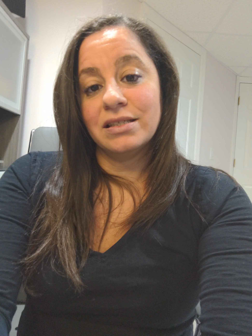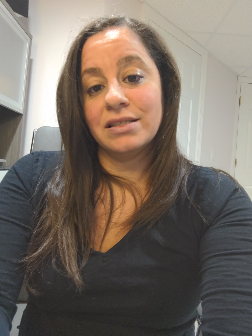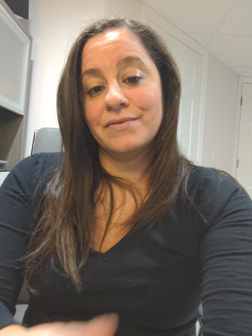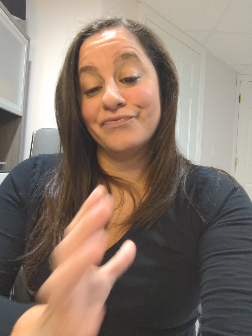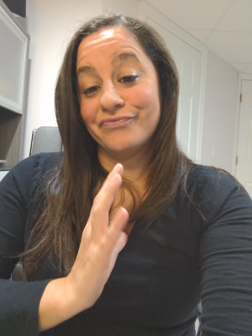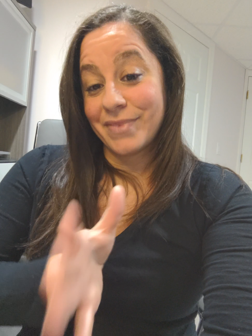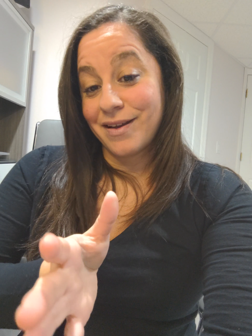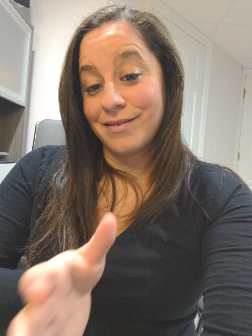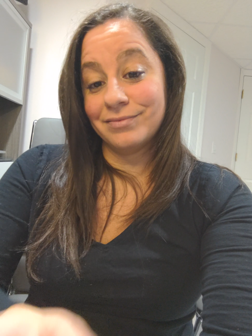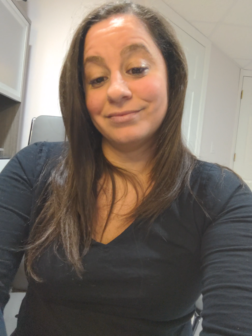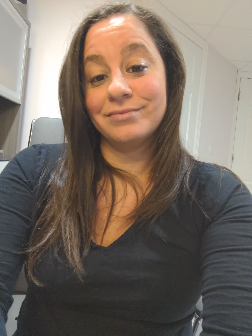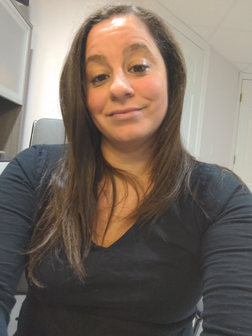fine